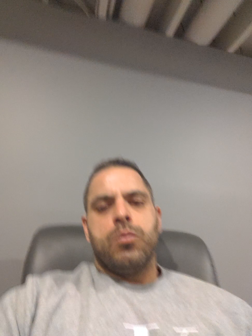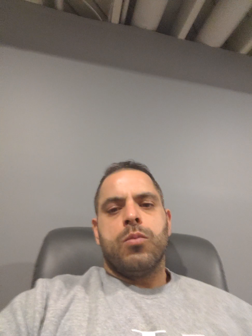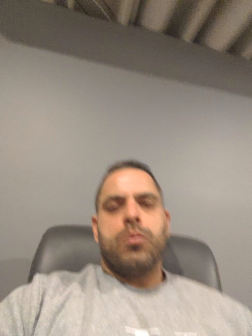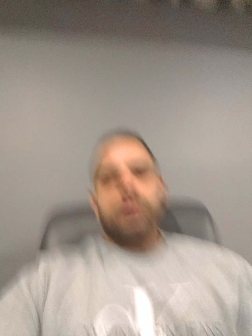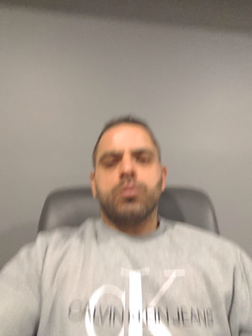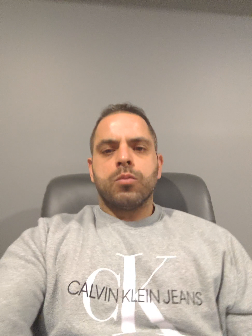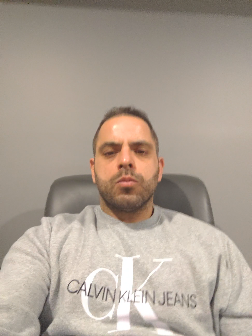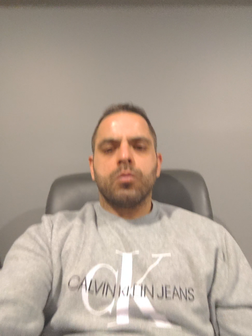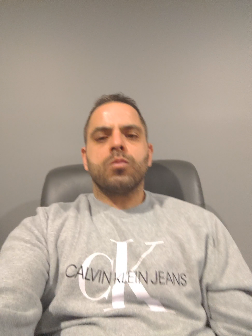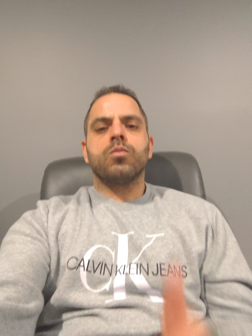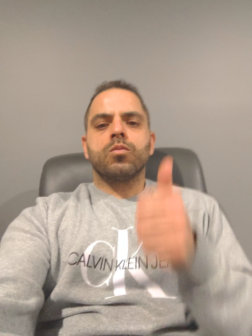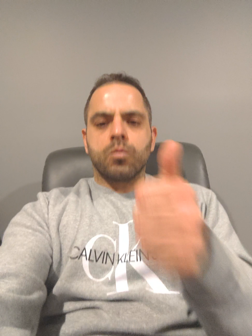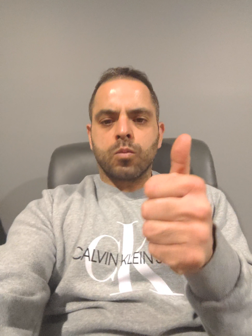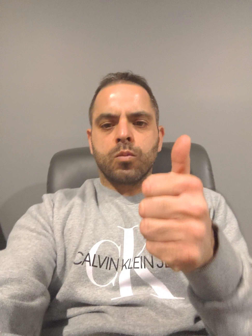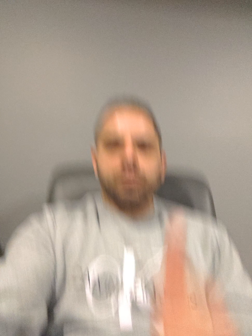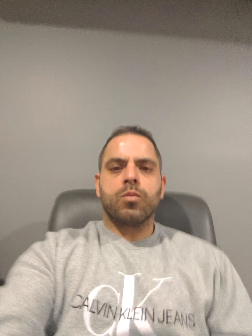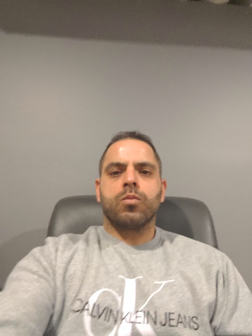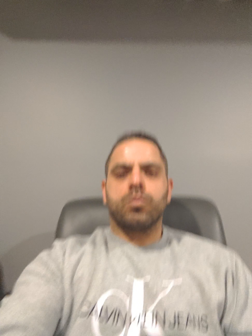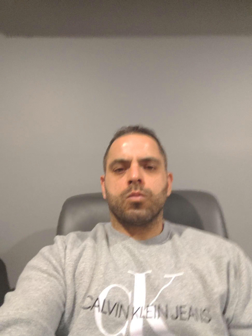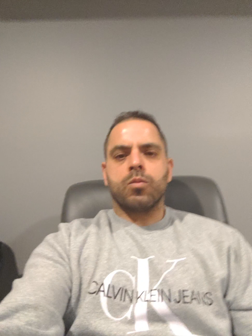yourself